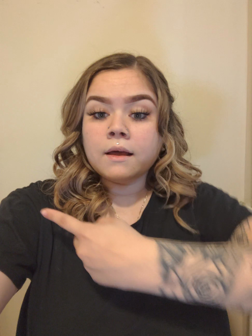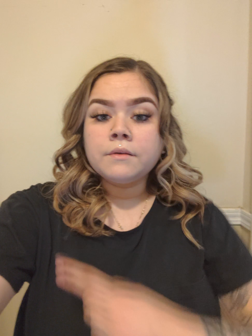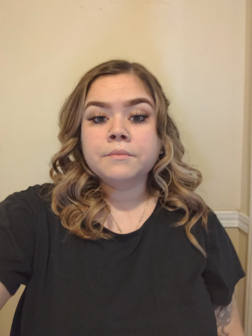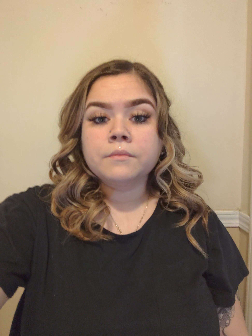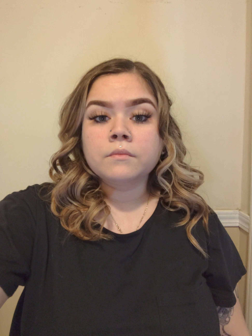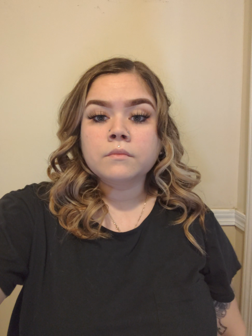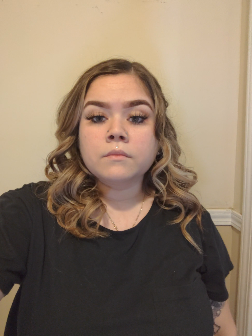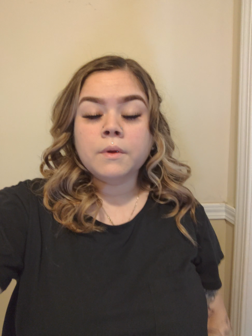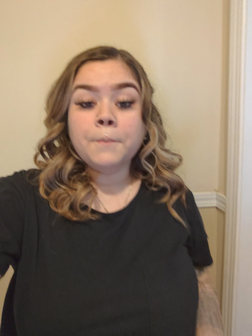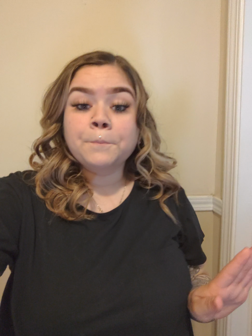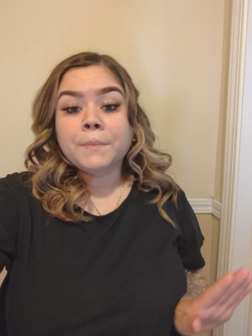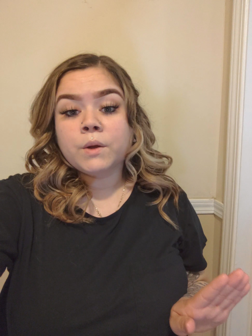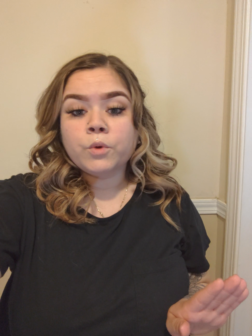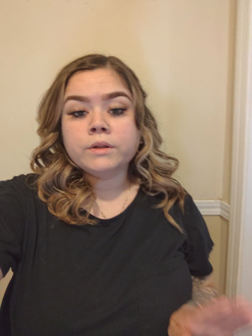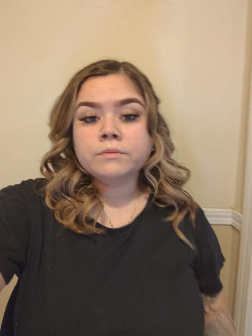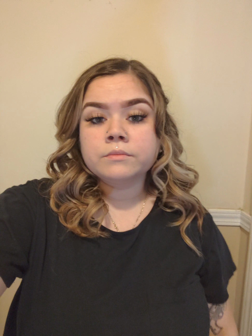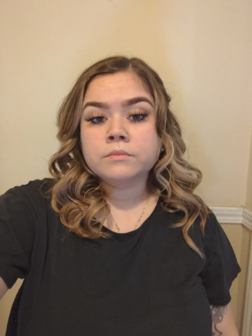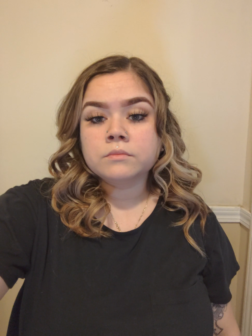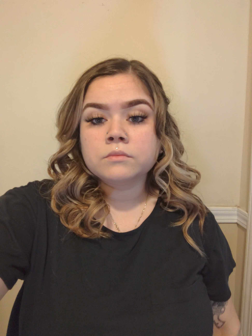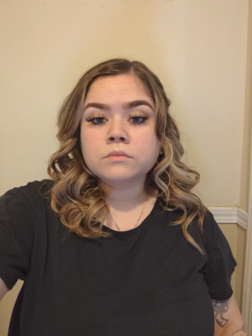penguin